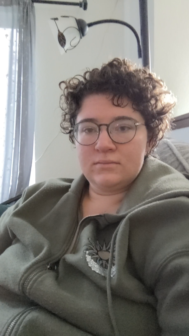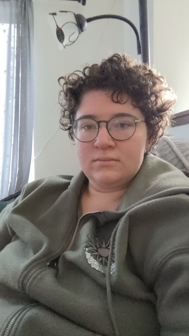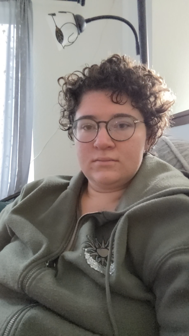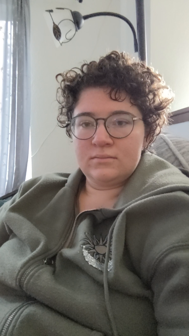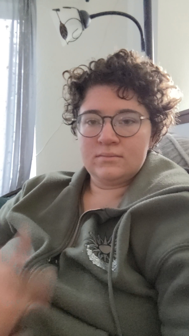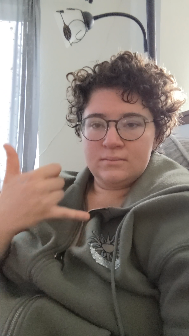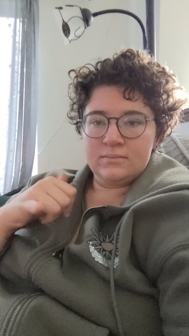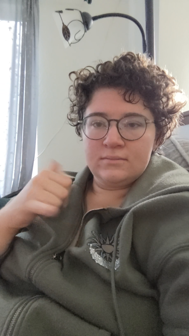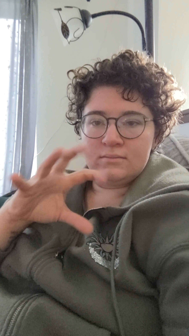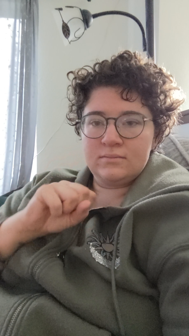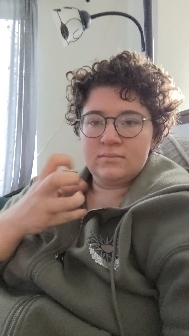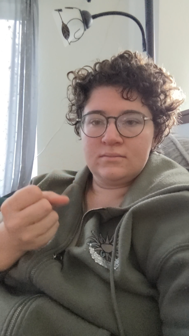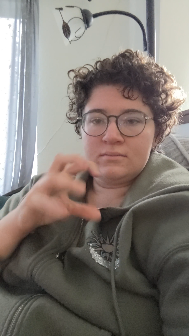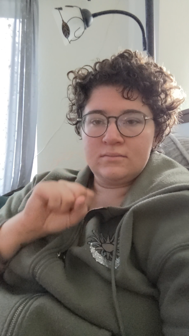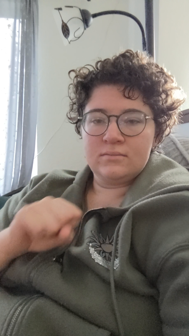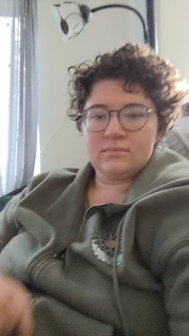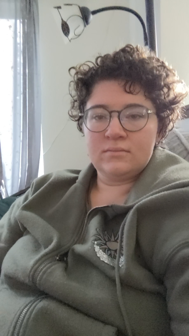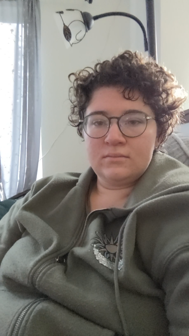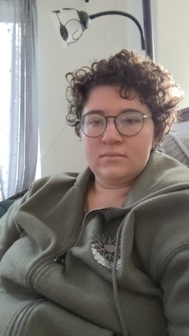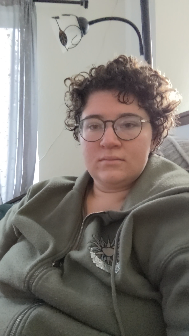play dough